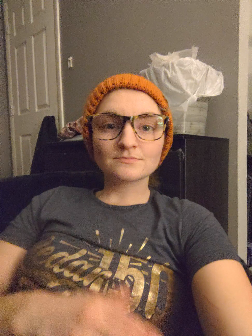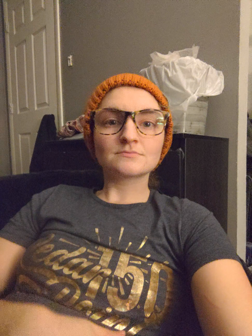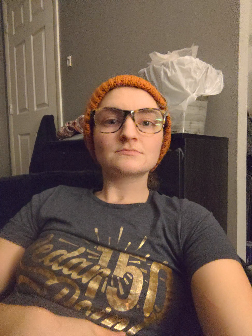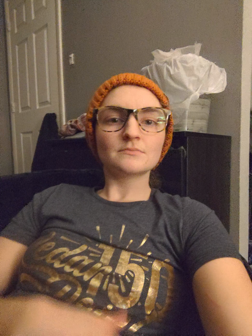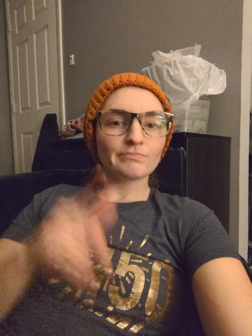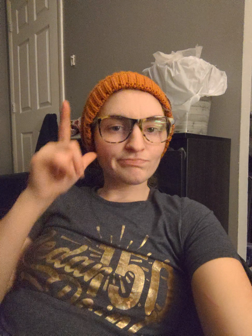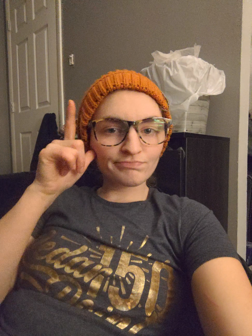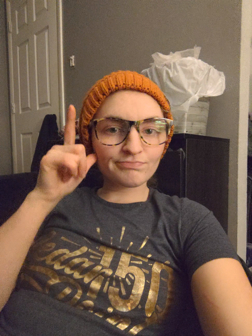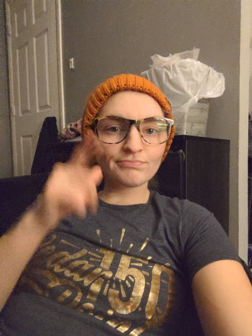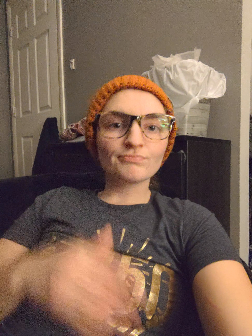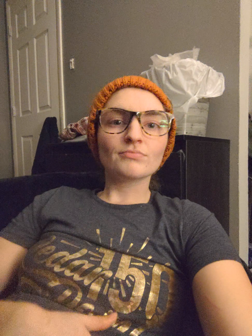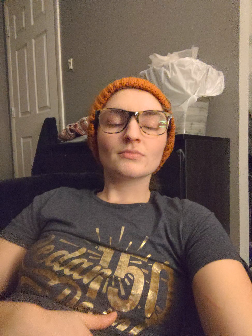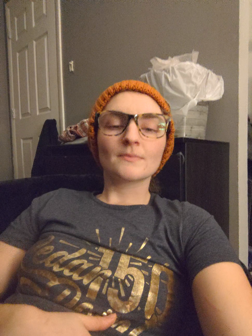hear